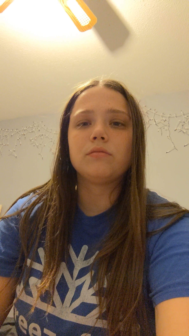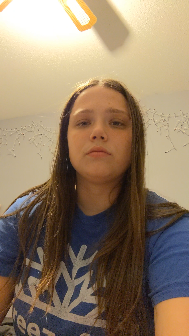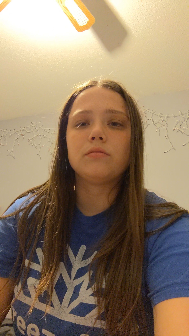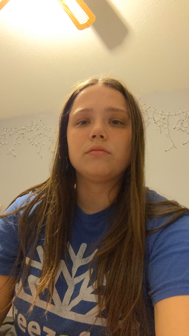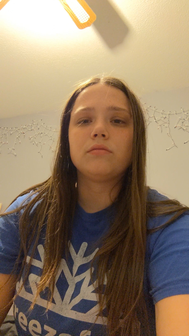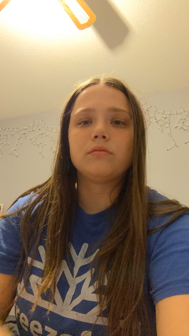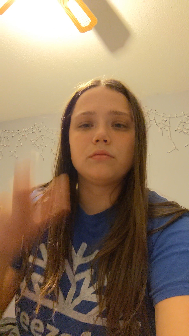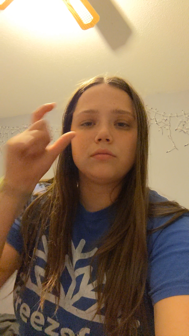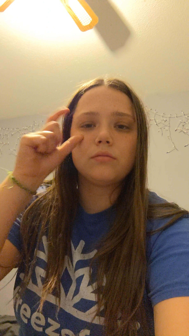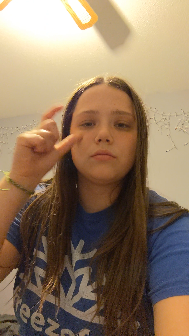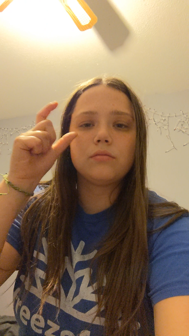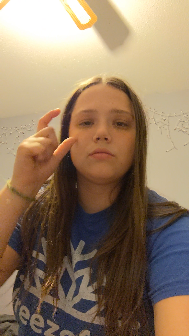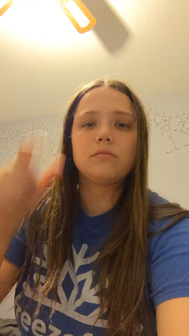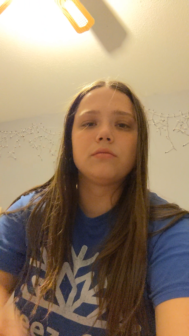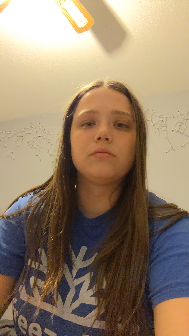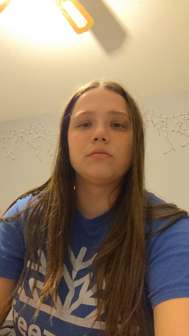glasses